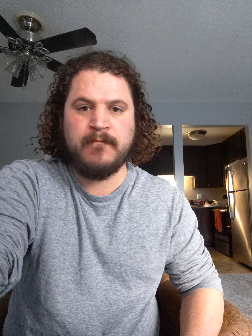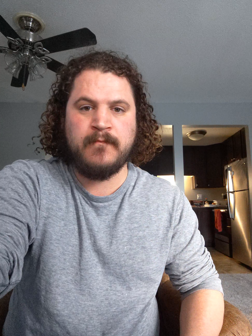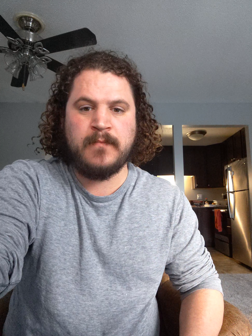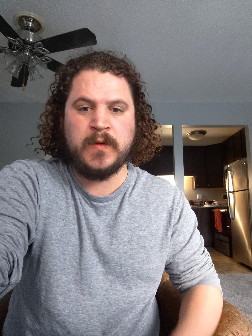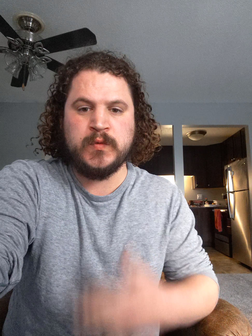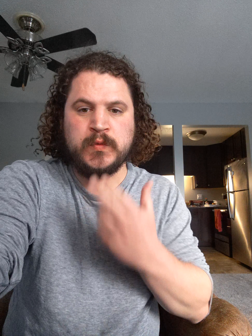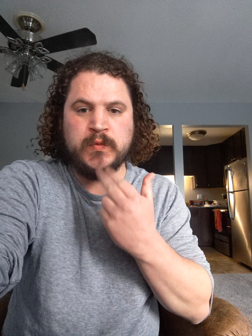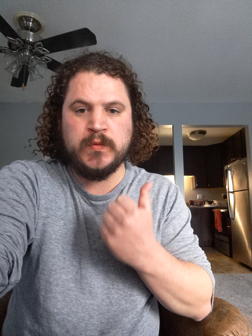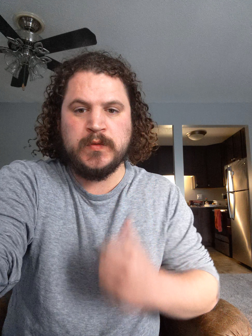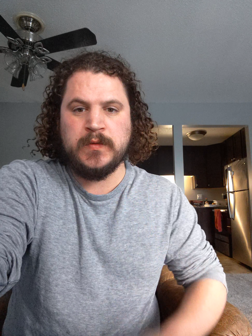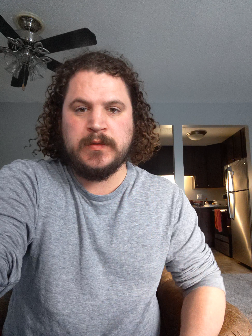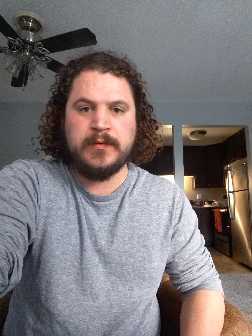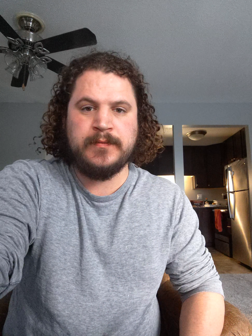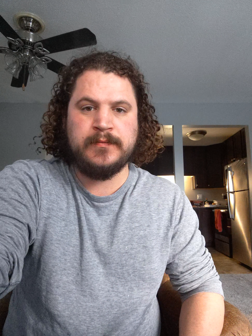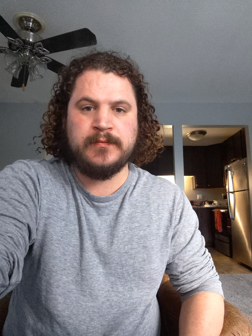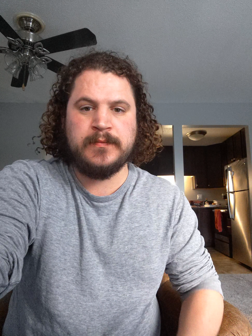cute